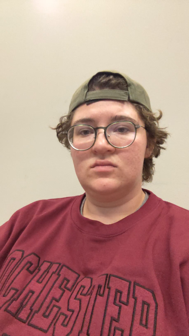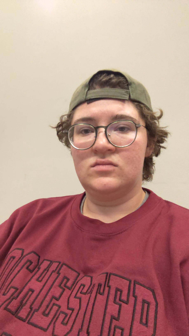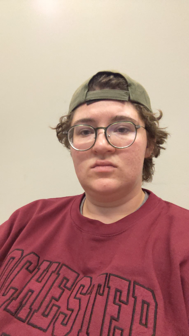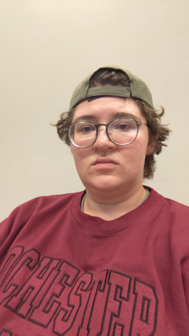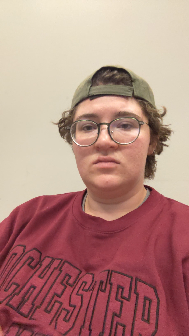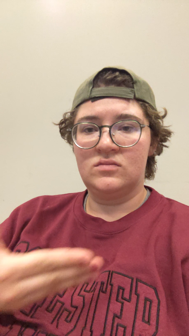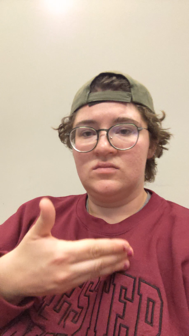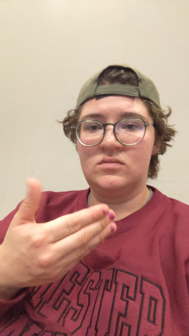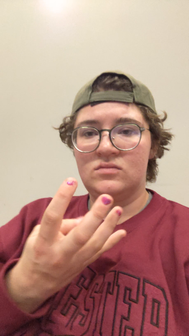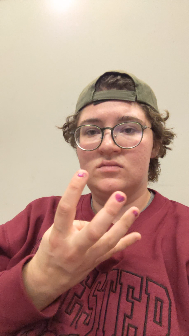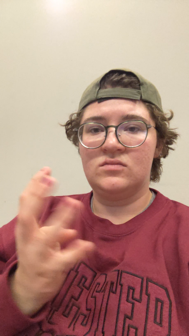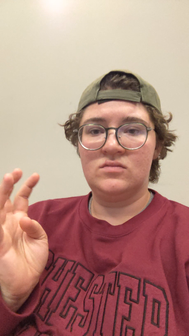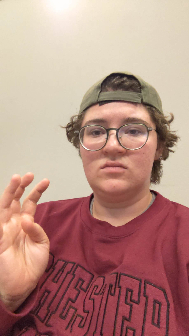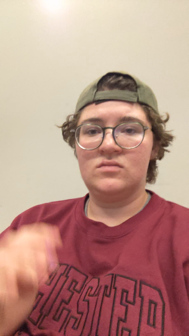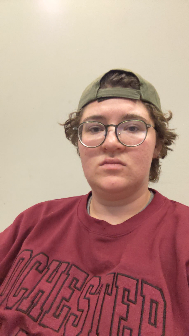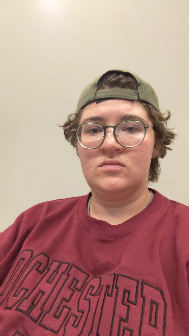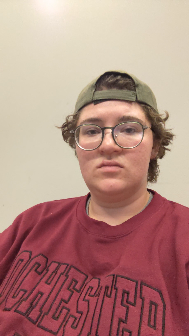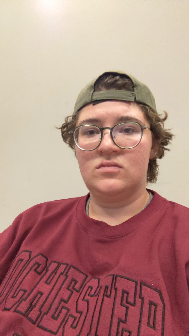crib